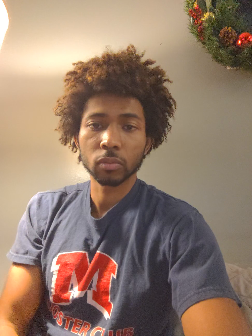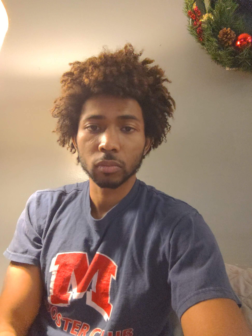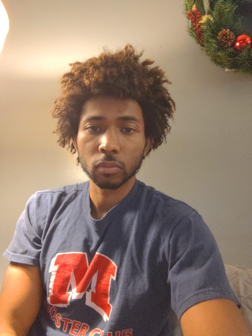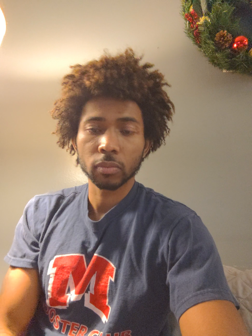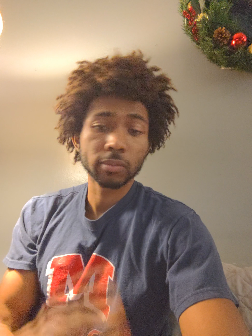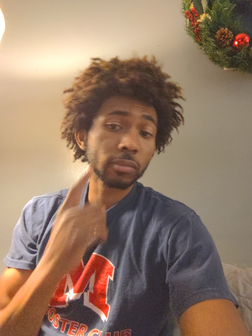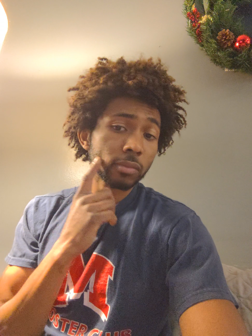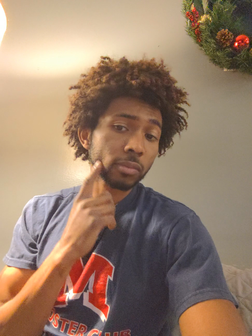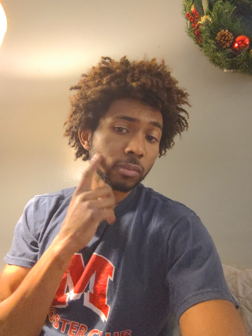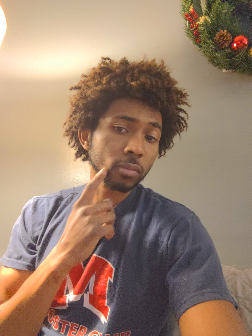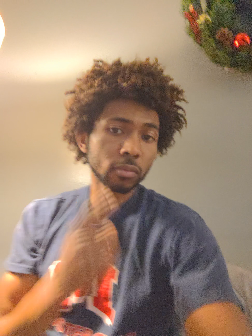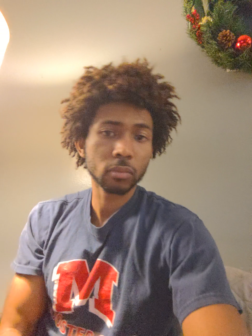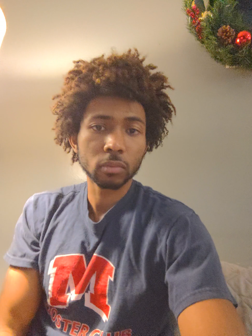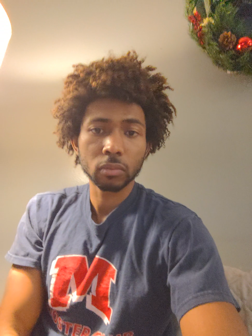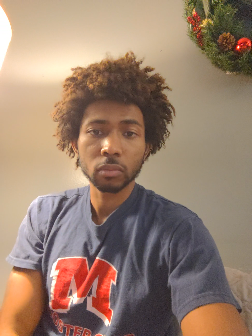cheek